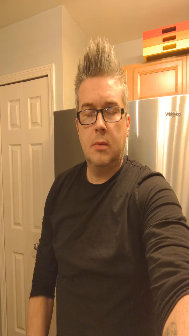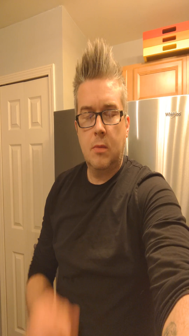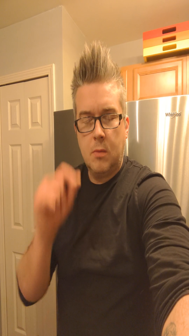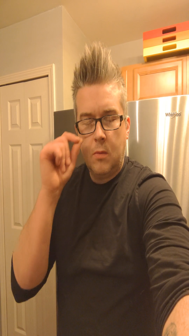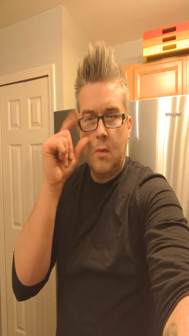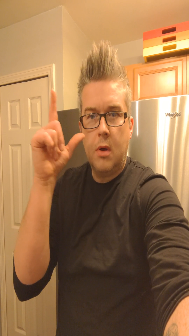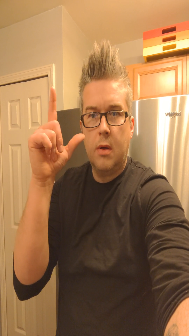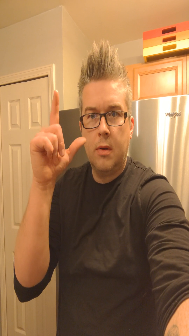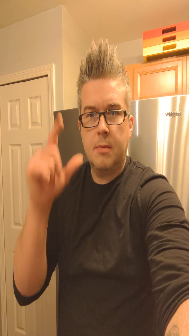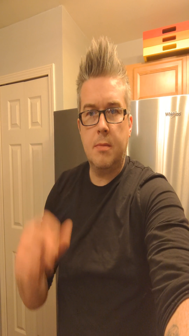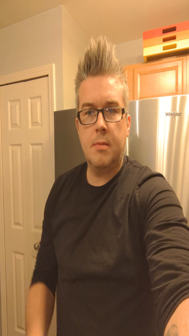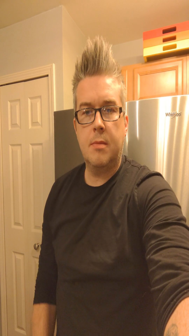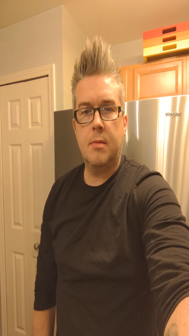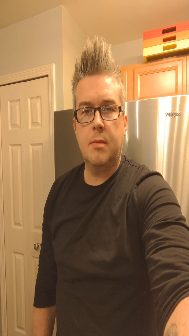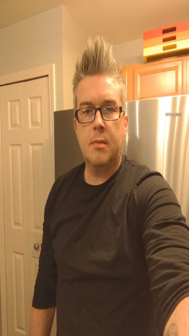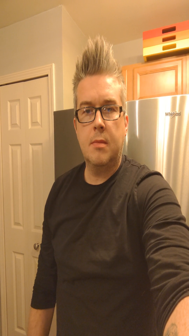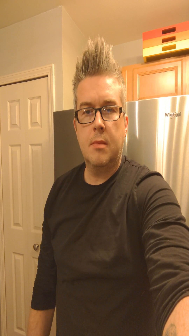wake